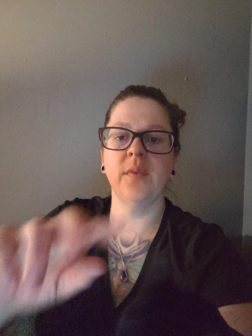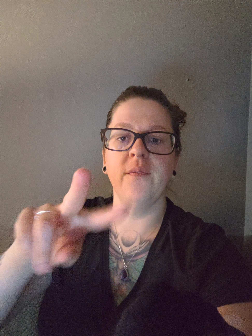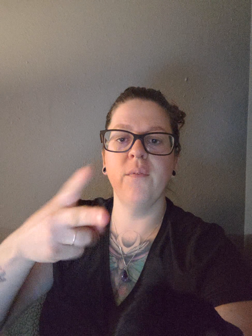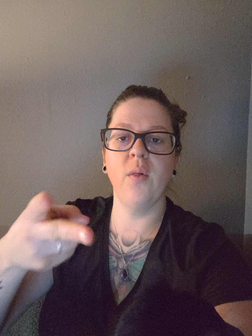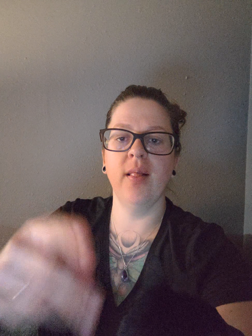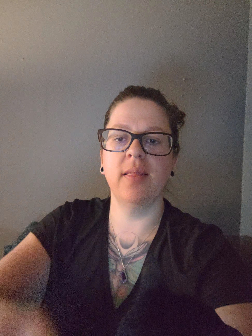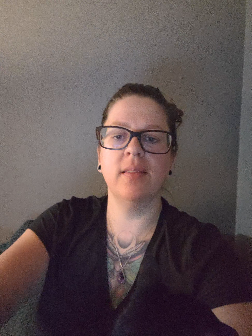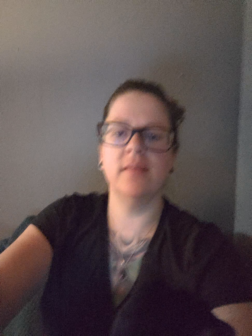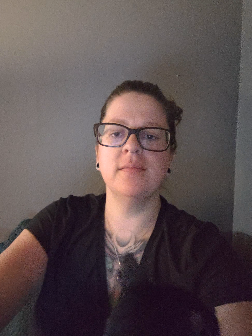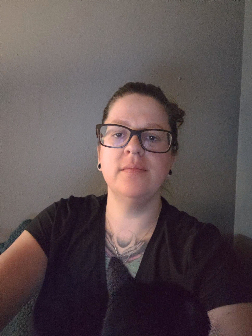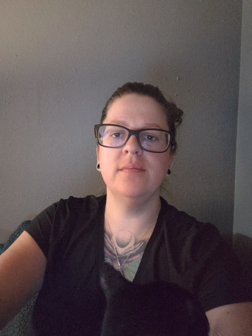fall